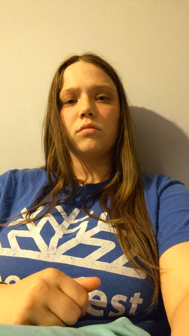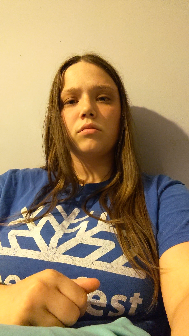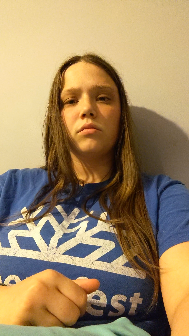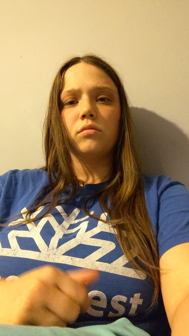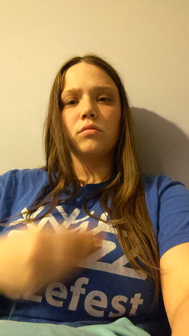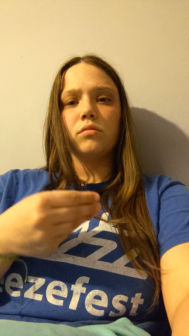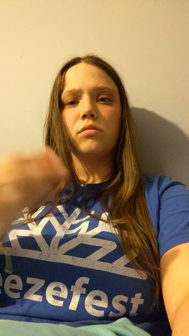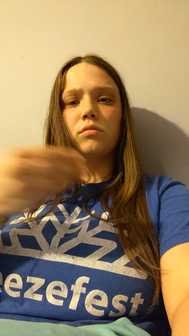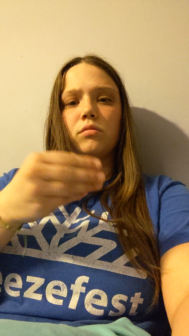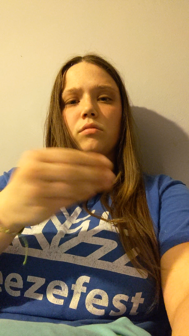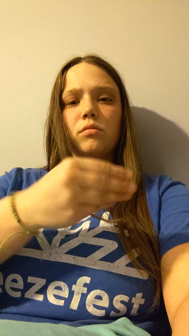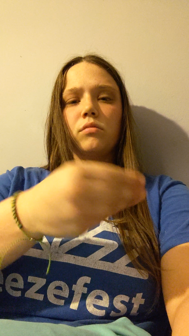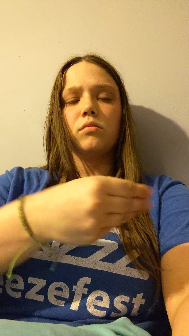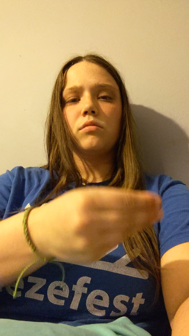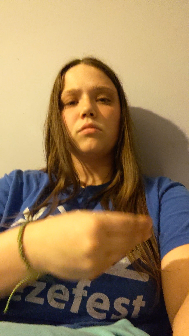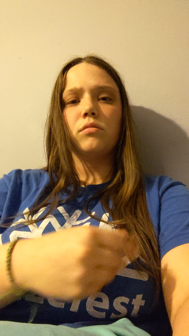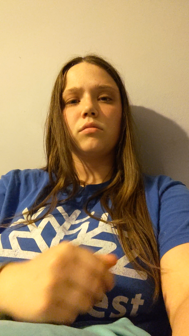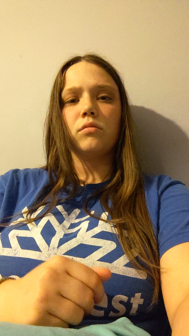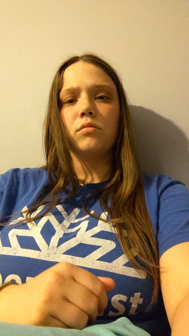shopping